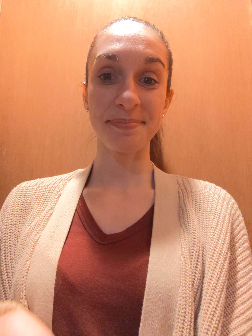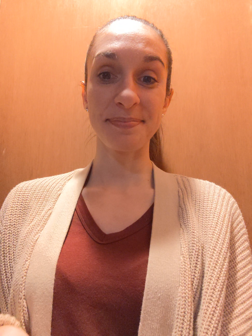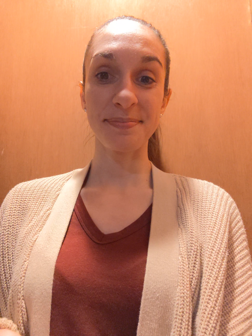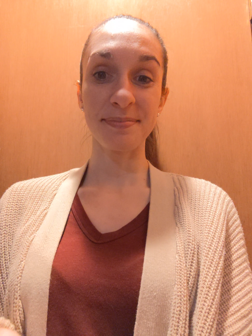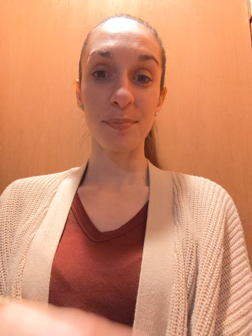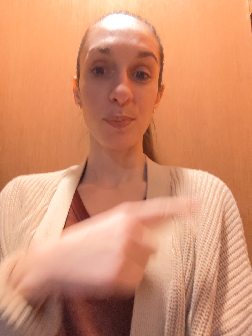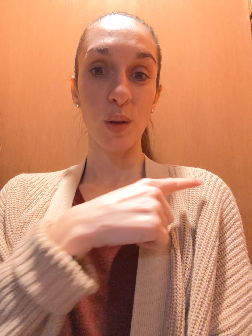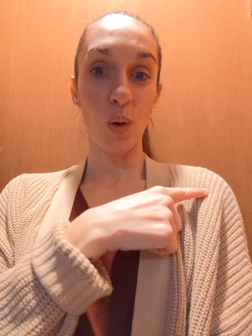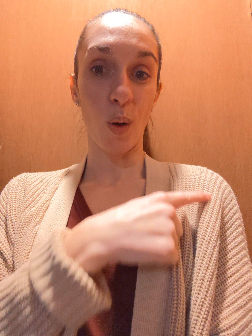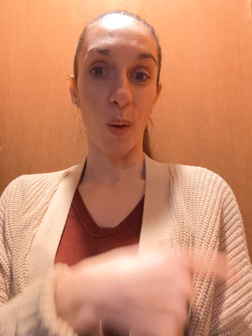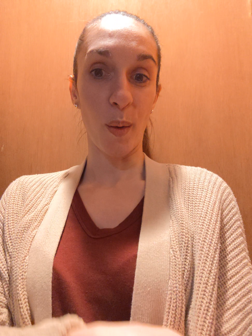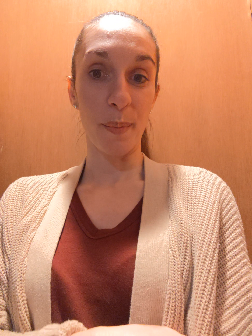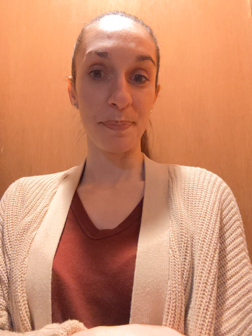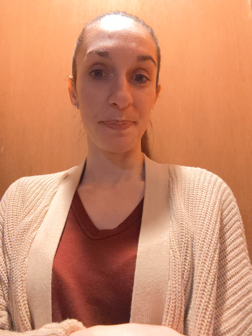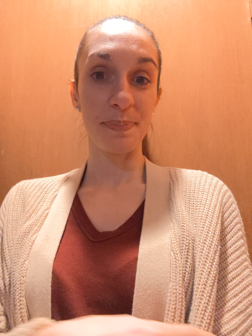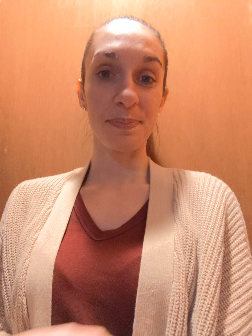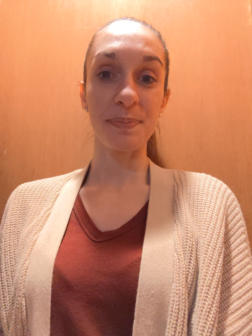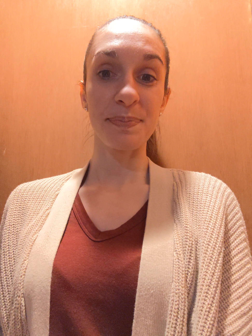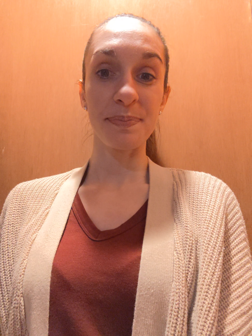arm